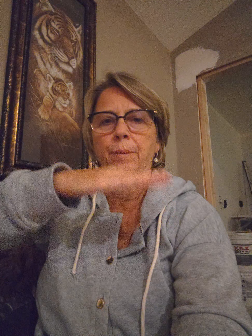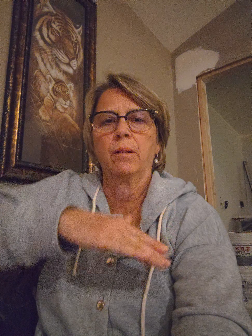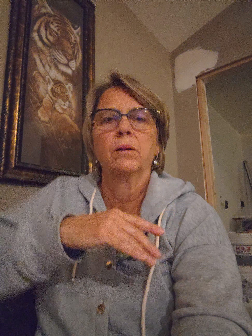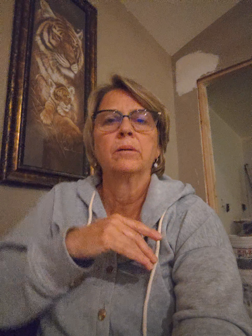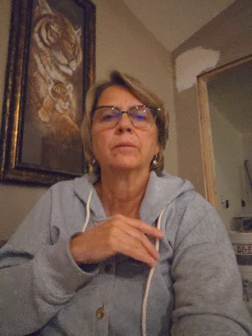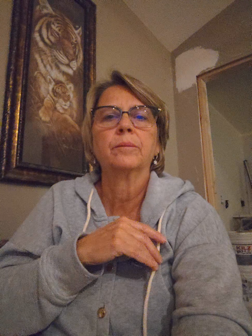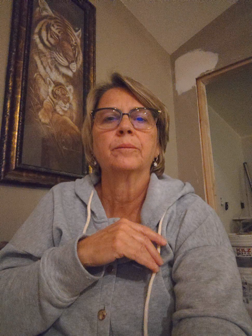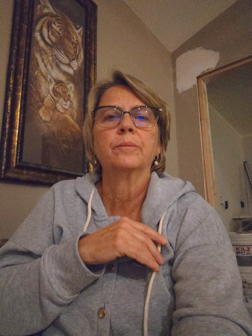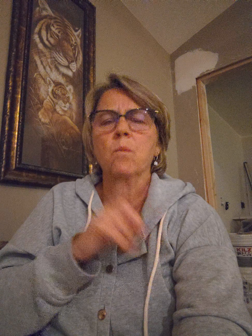table